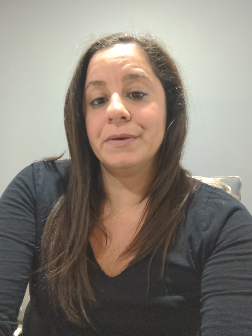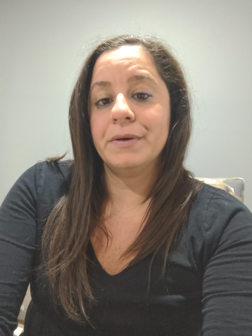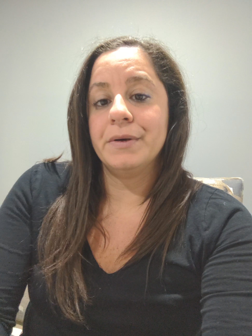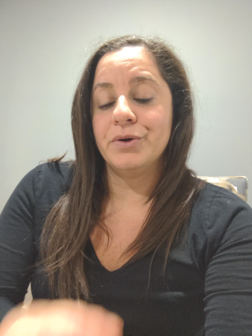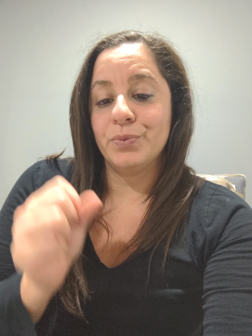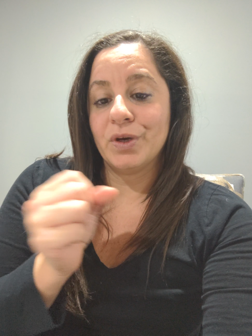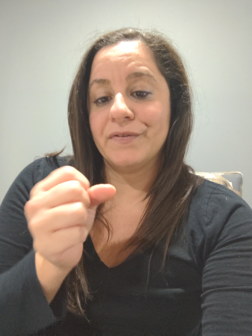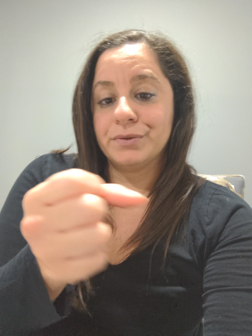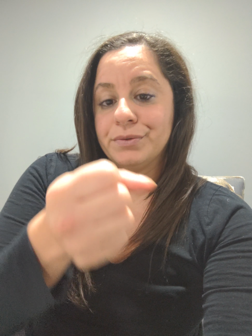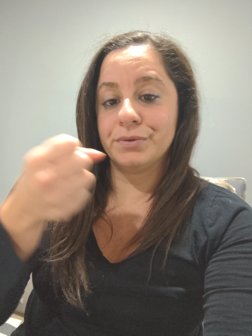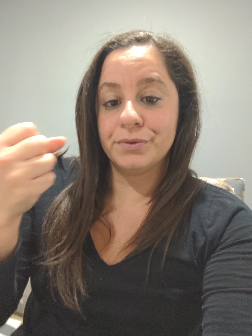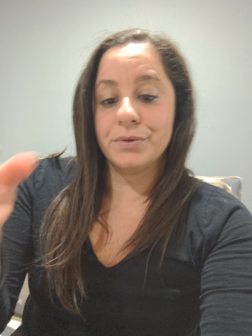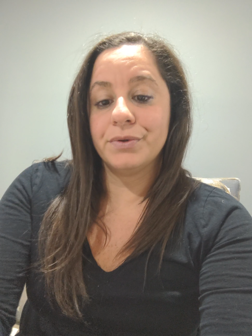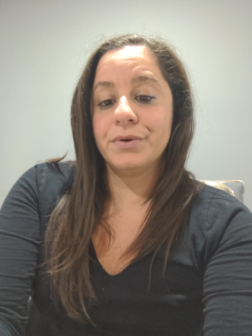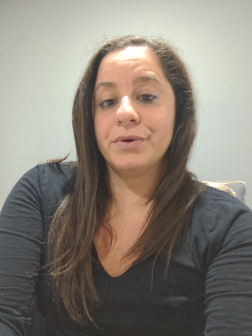refrigerator